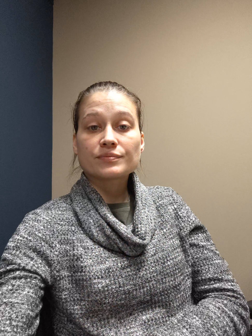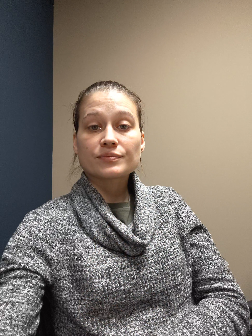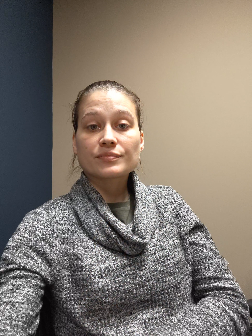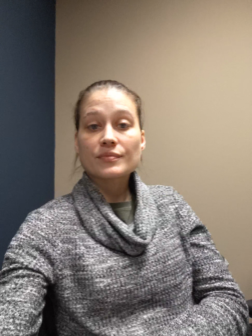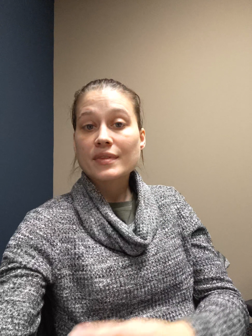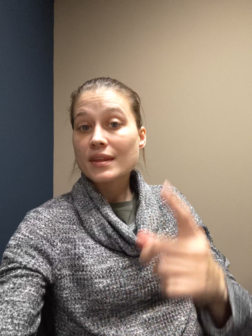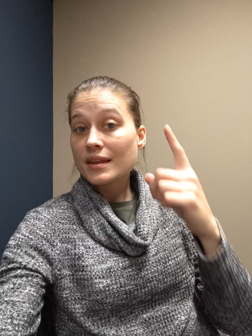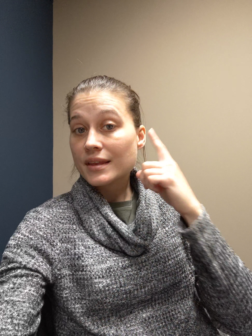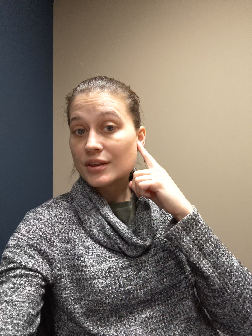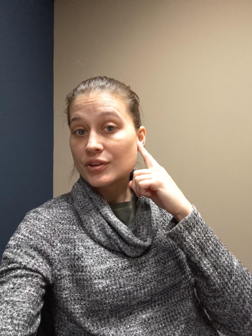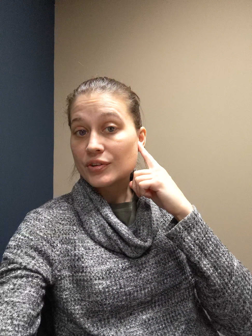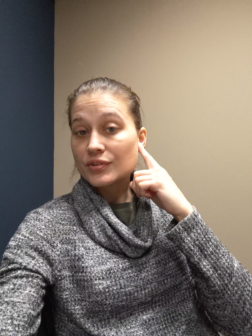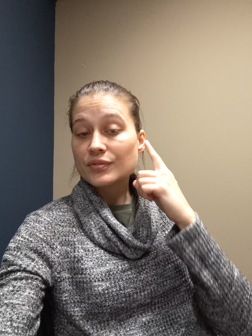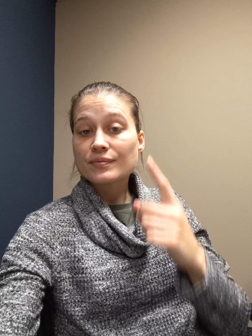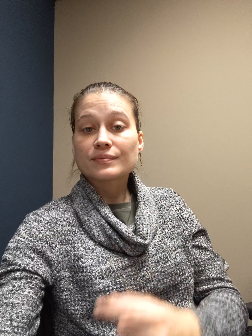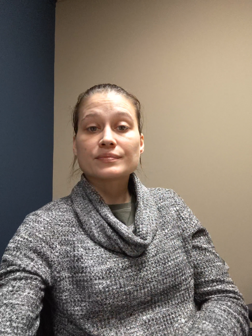ear